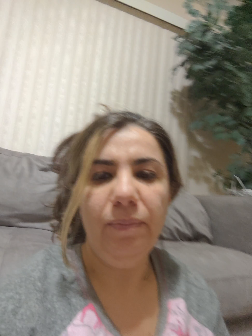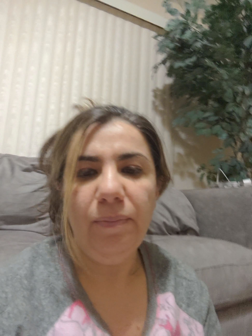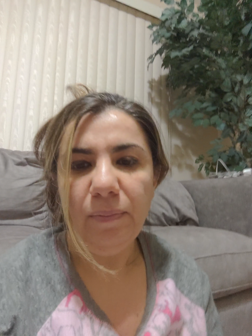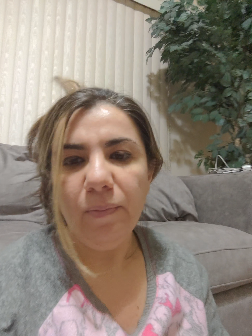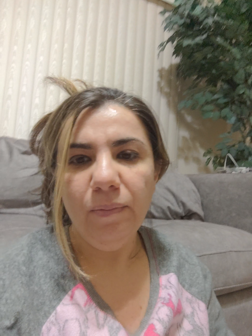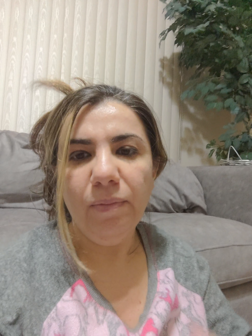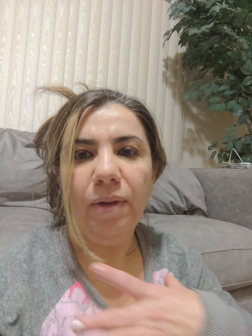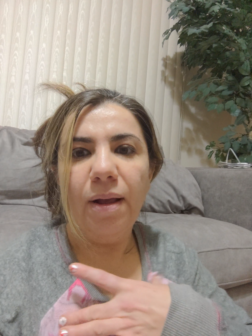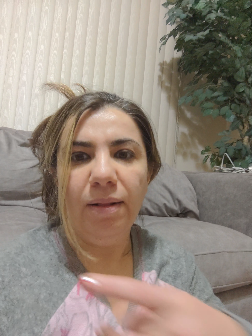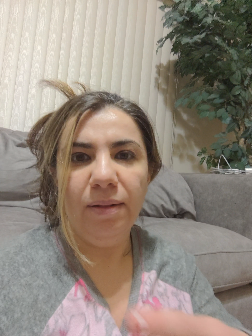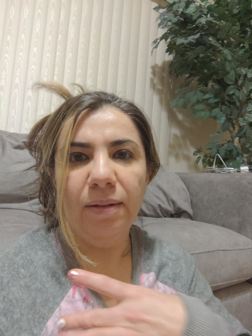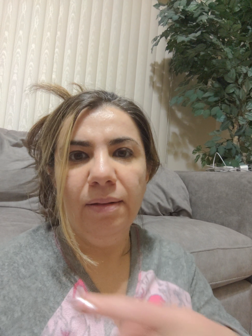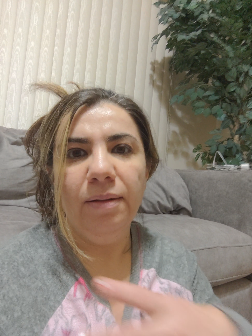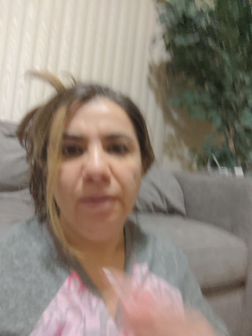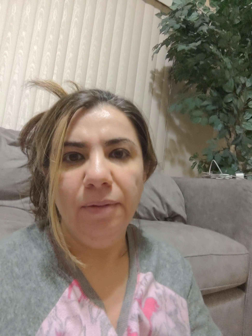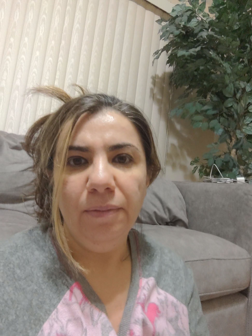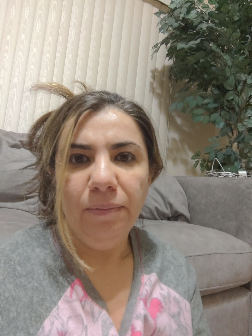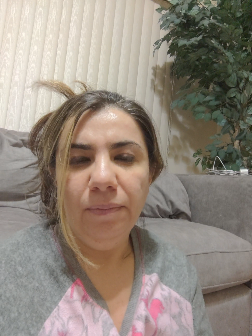like